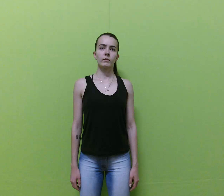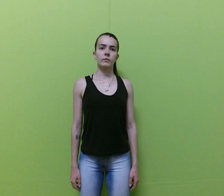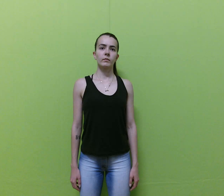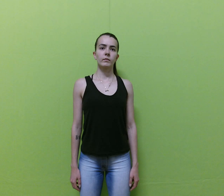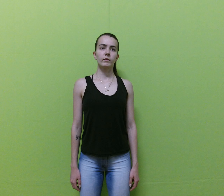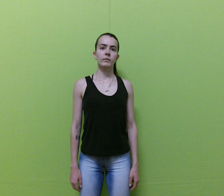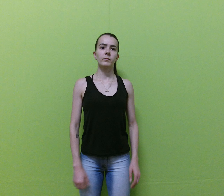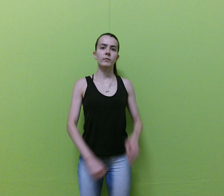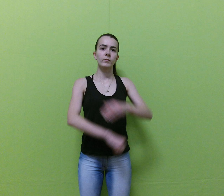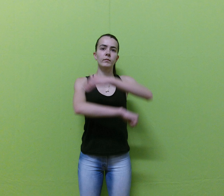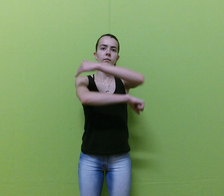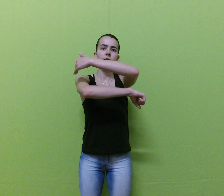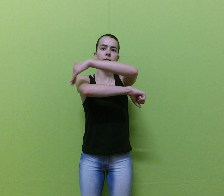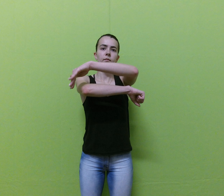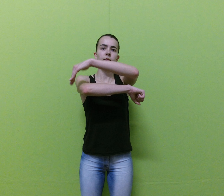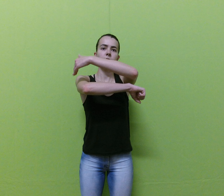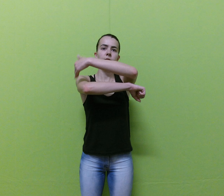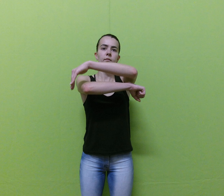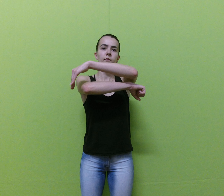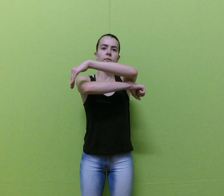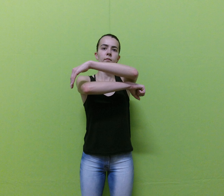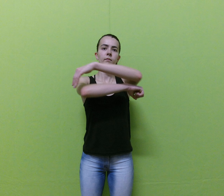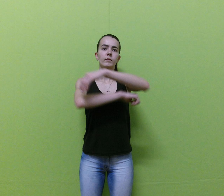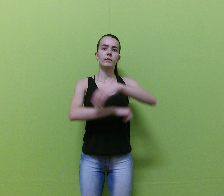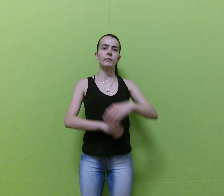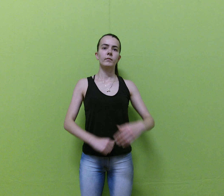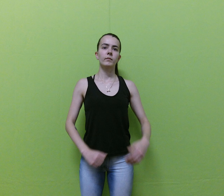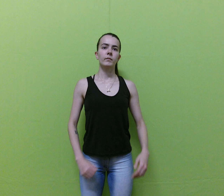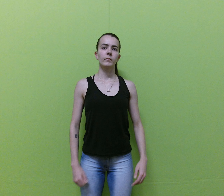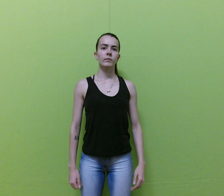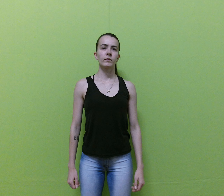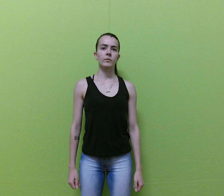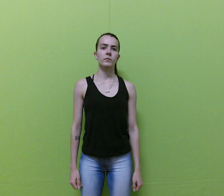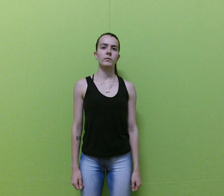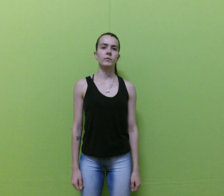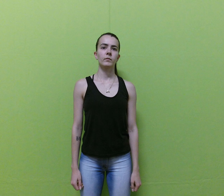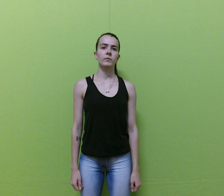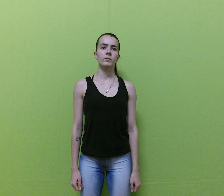esquina